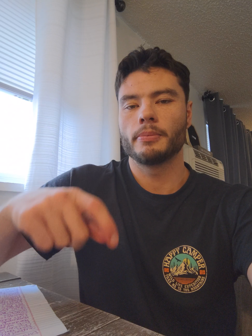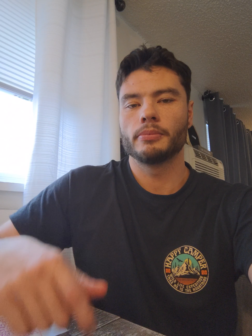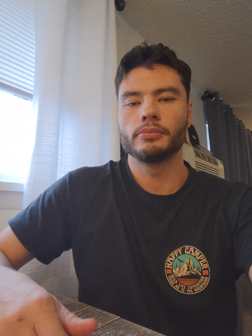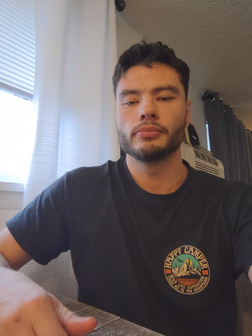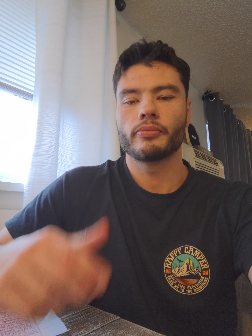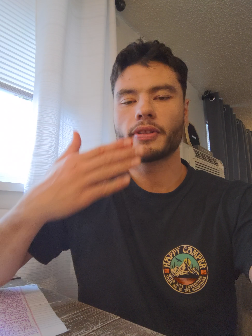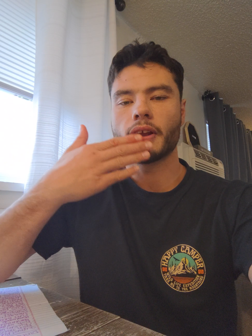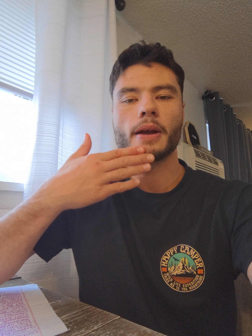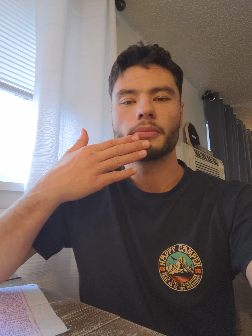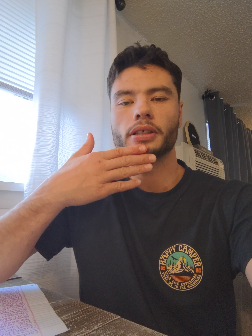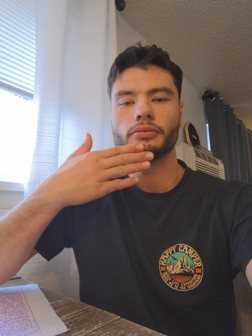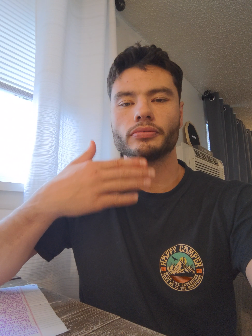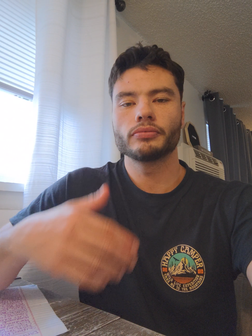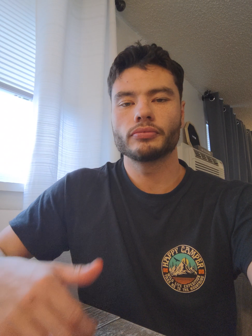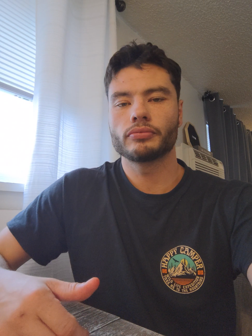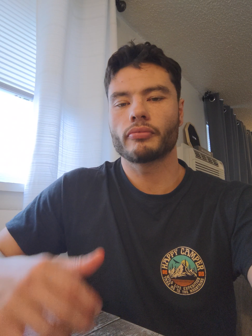napkin